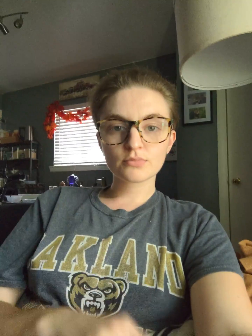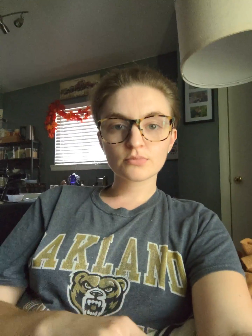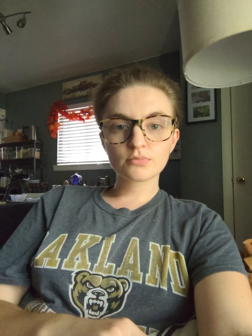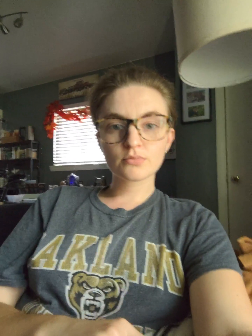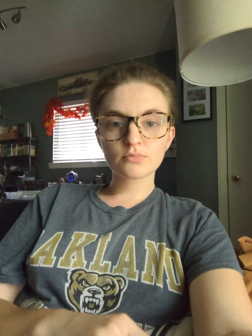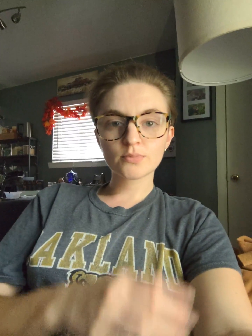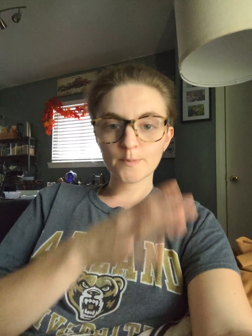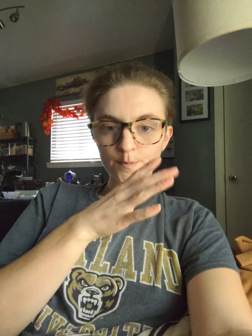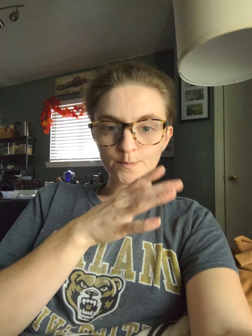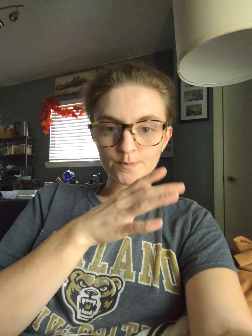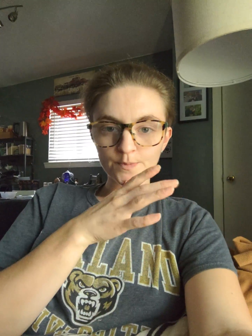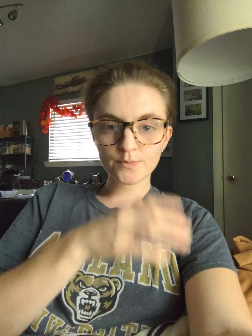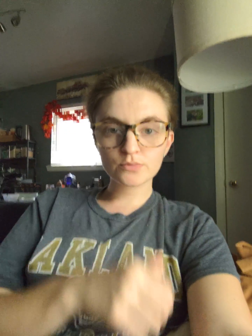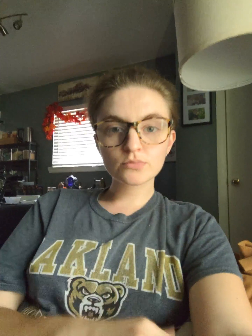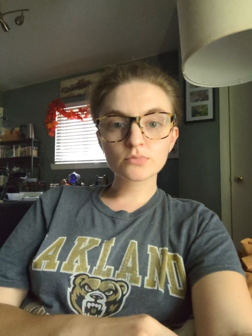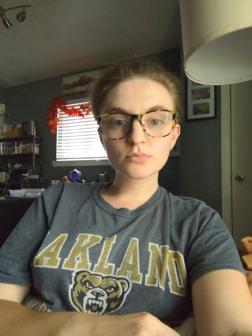mommy